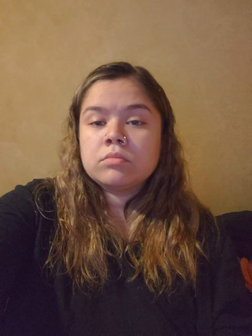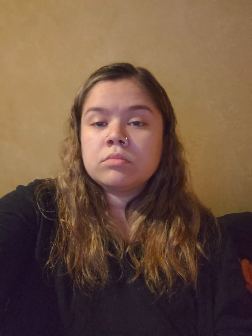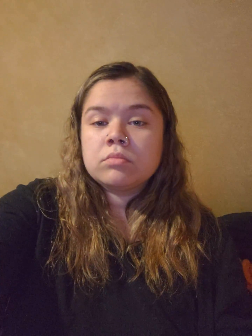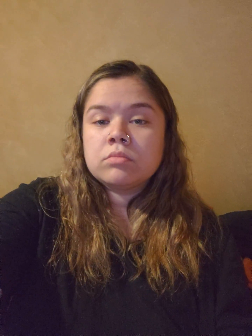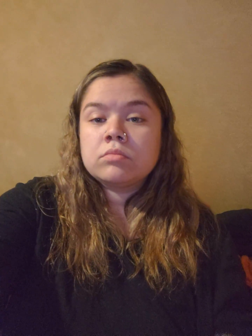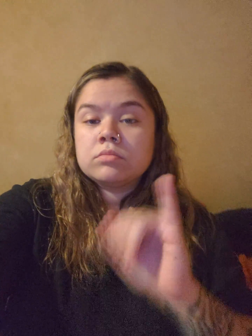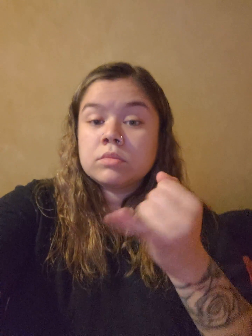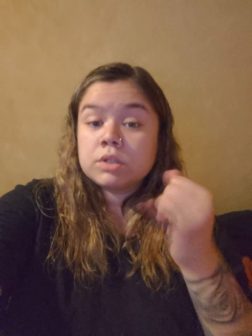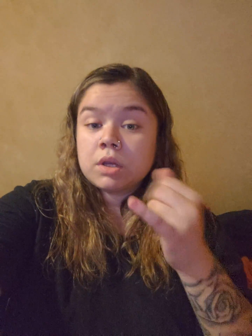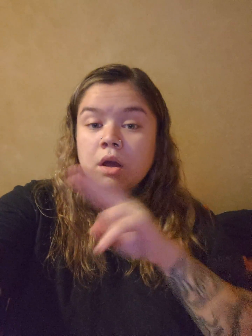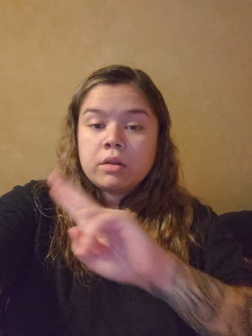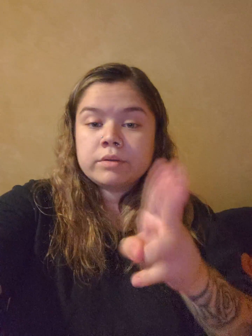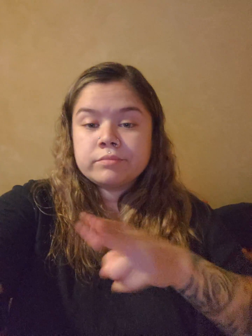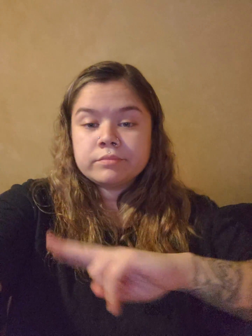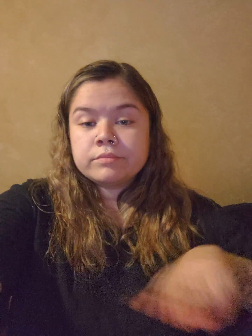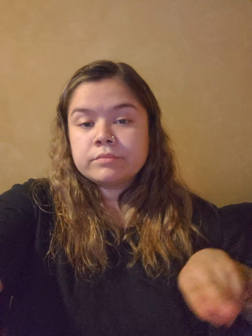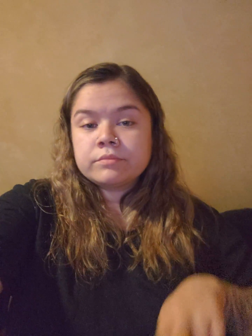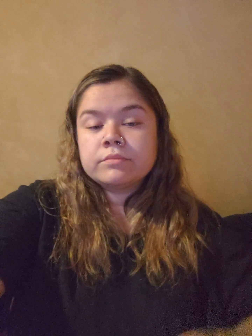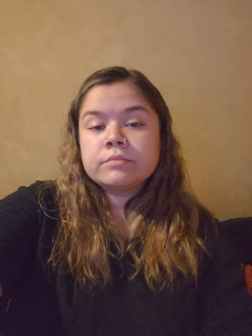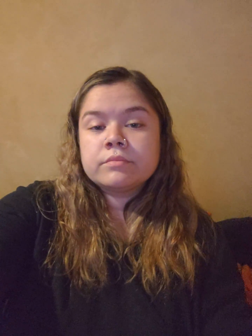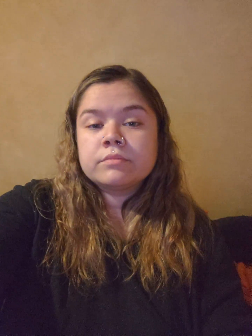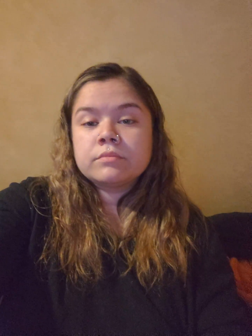jelly